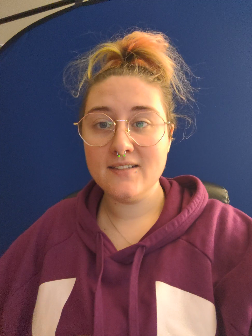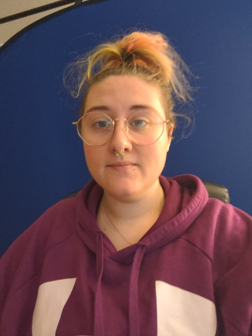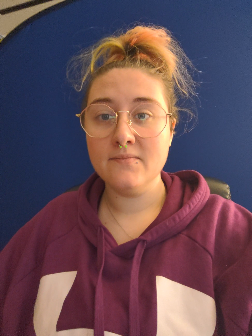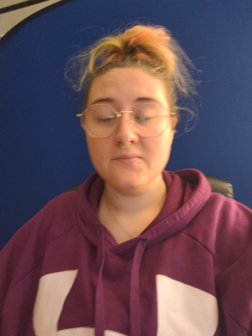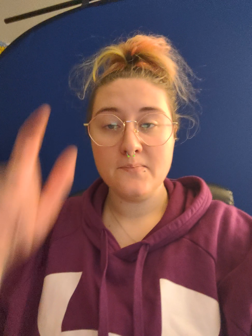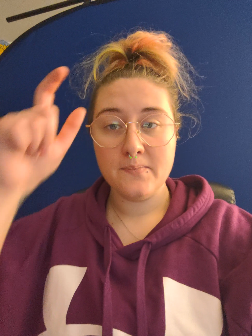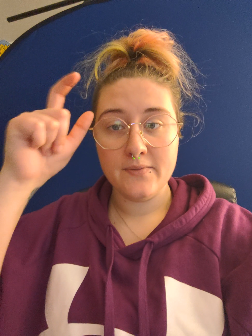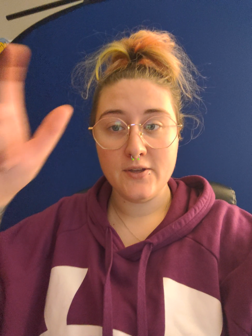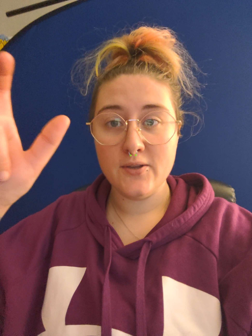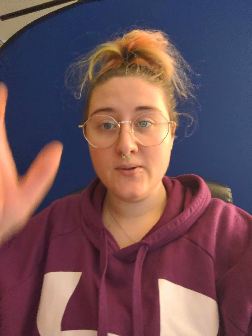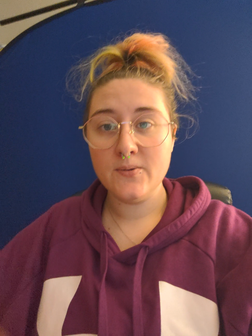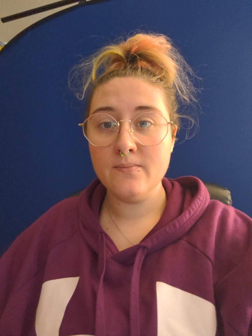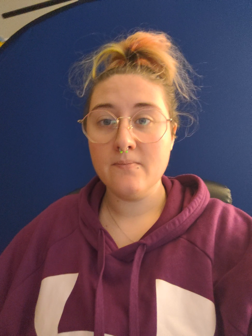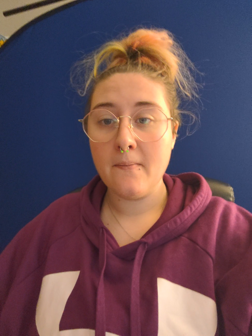moon